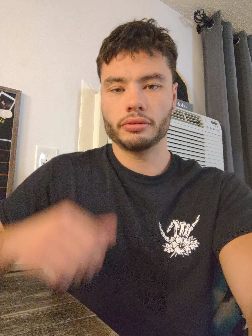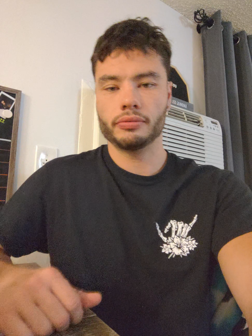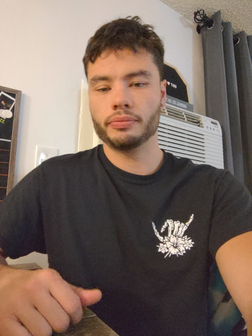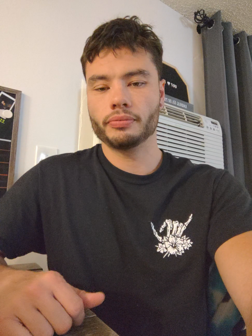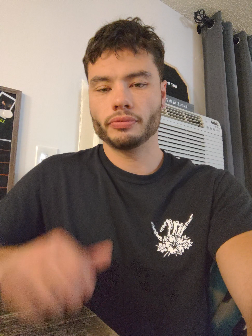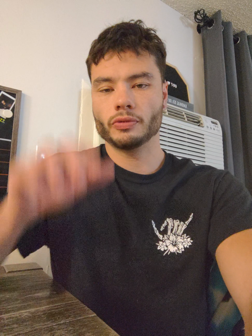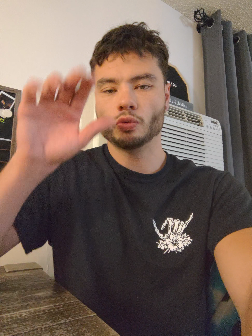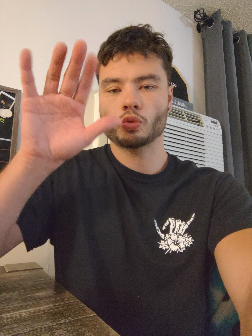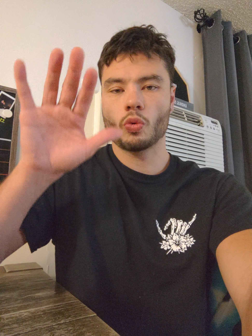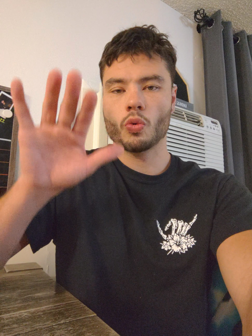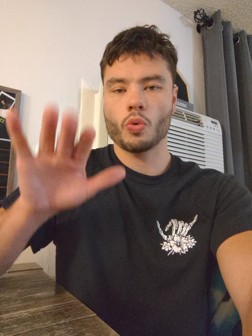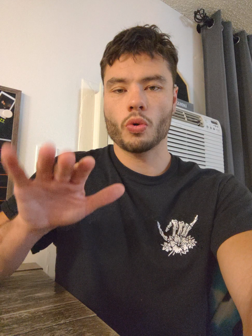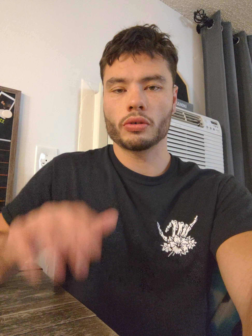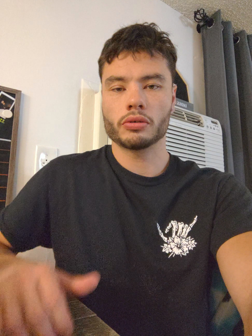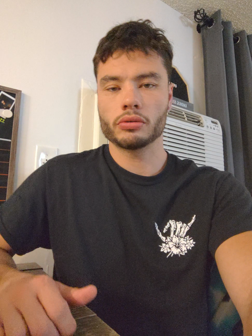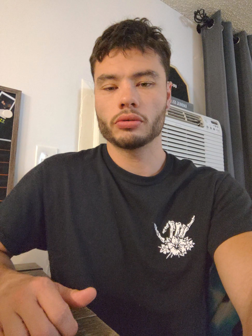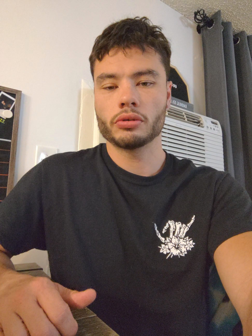snow